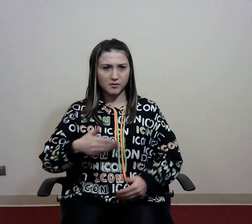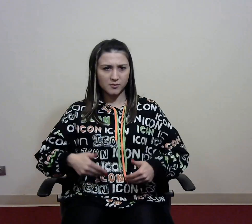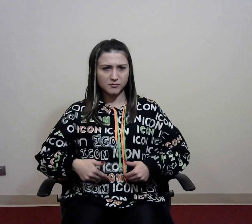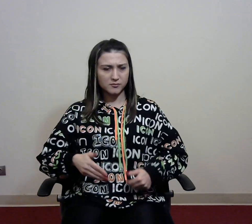ac